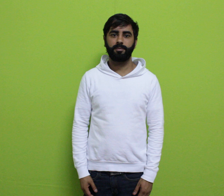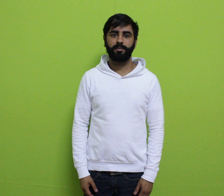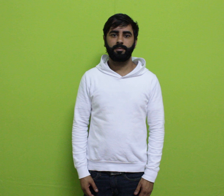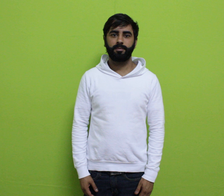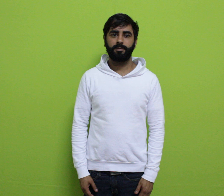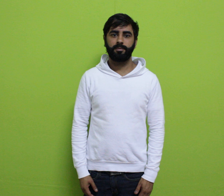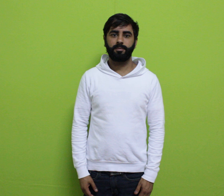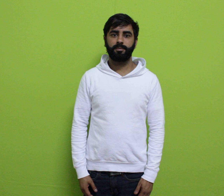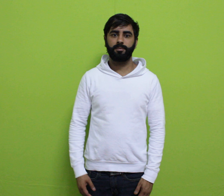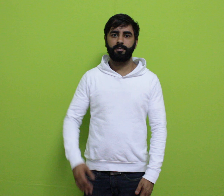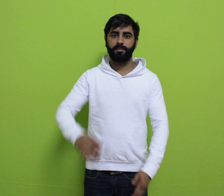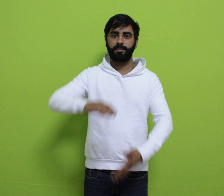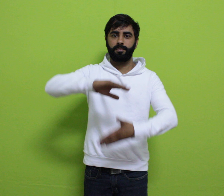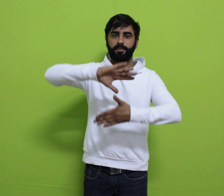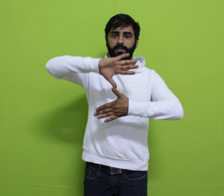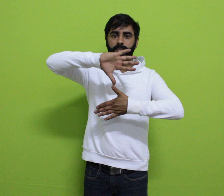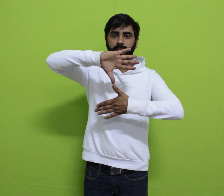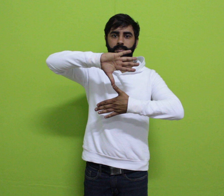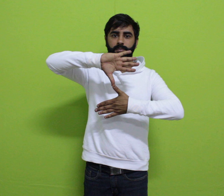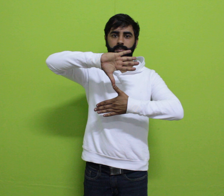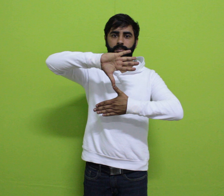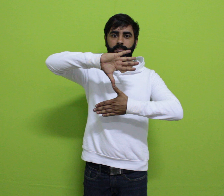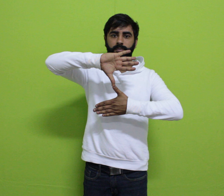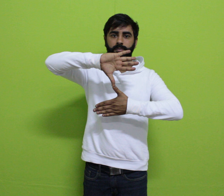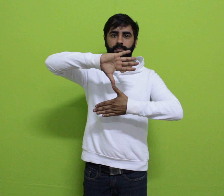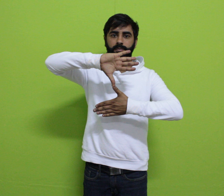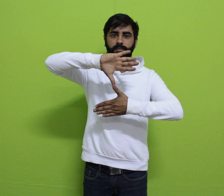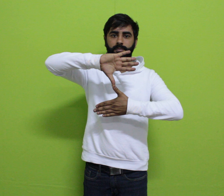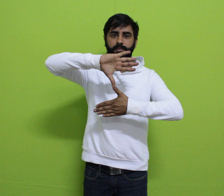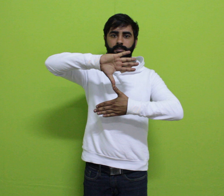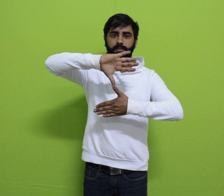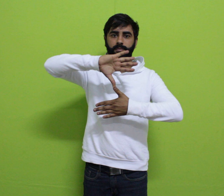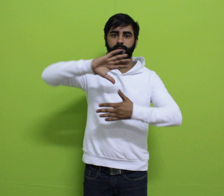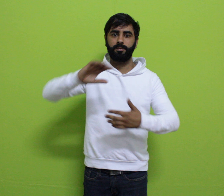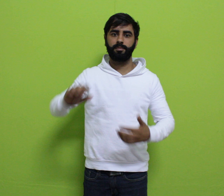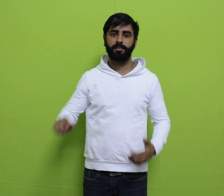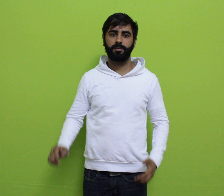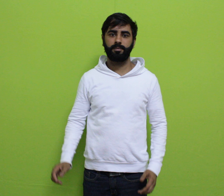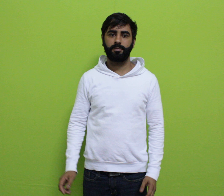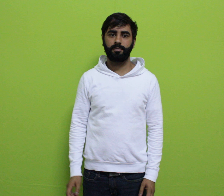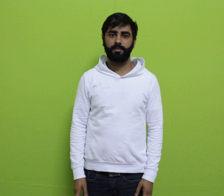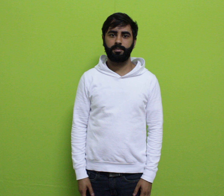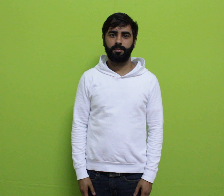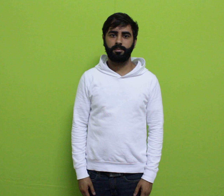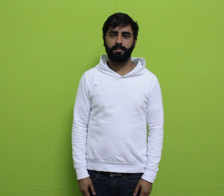América